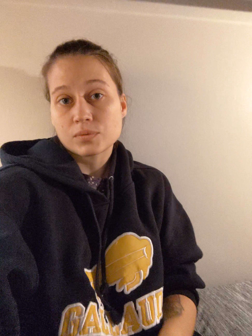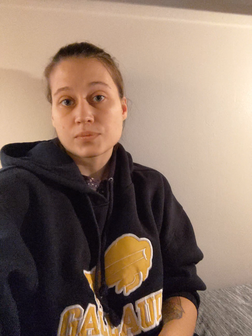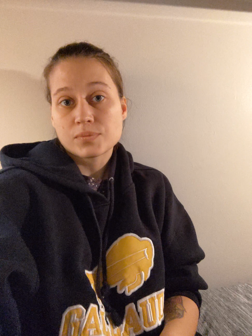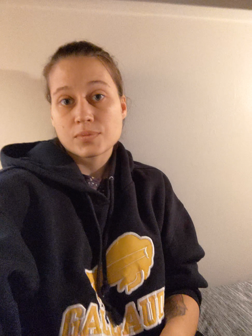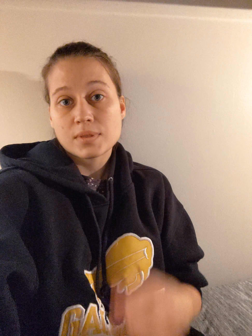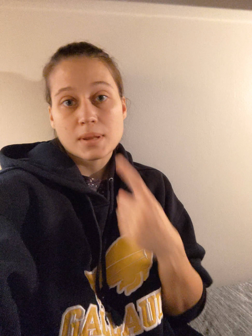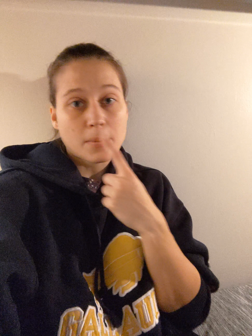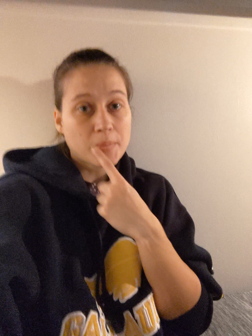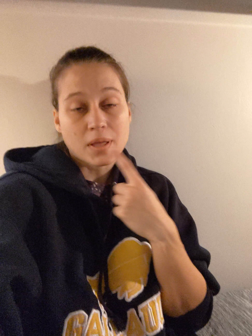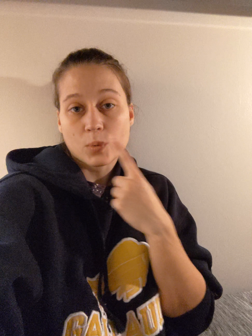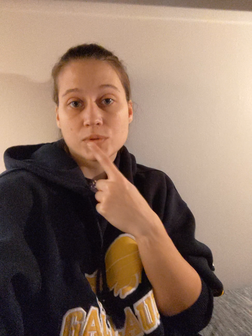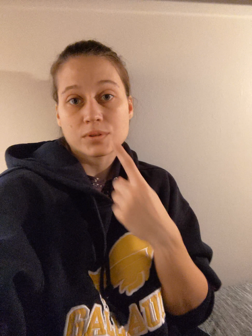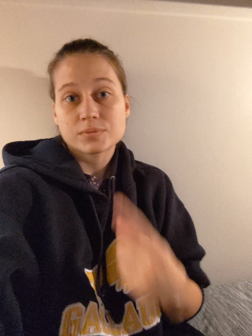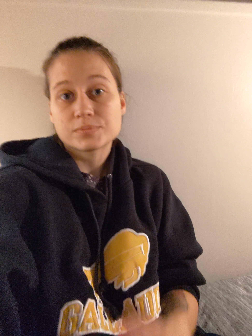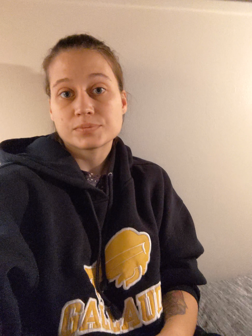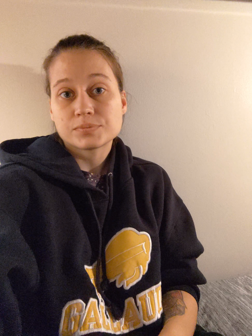mouth